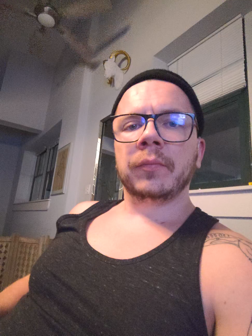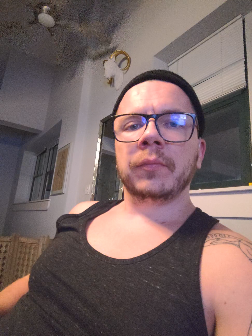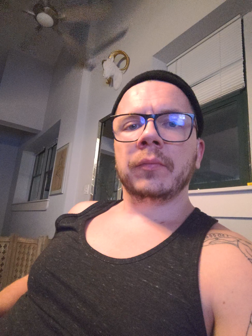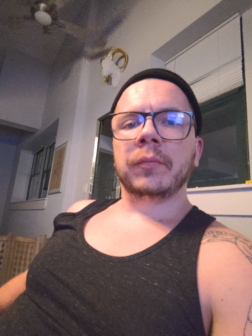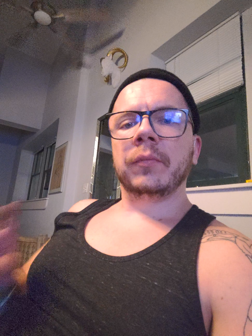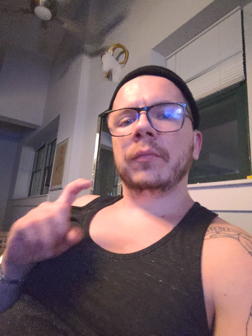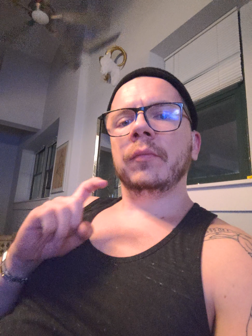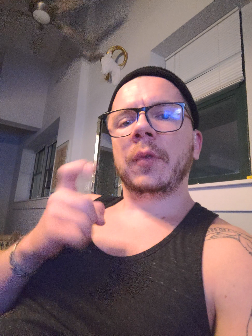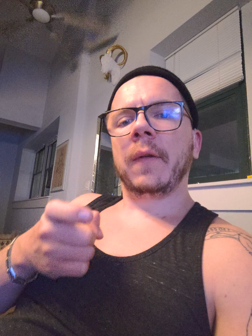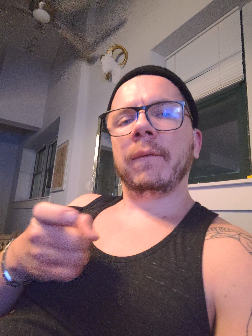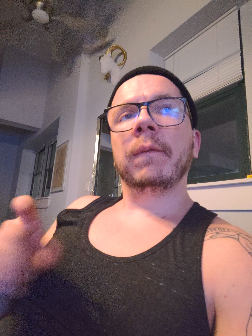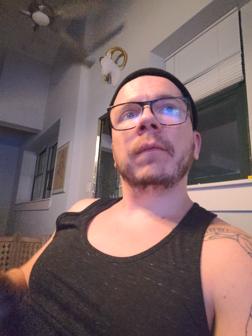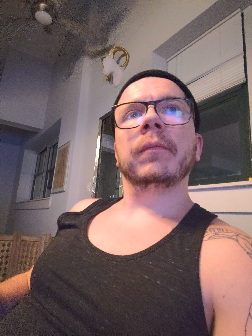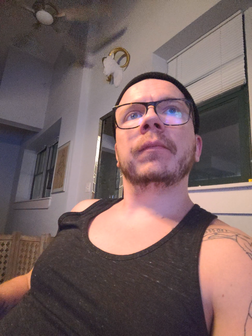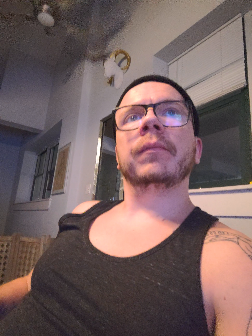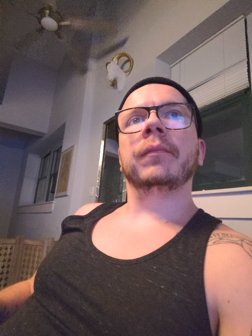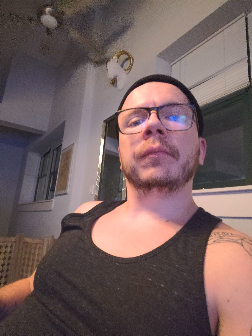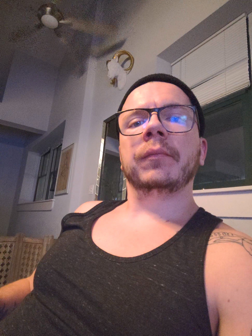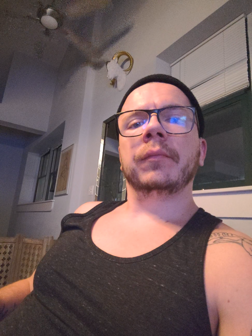give